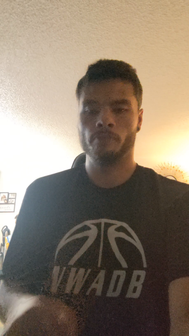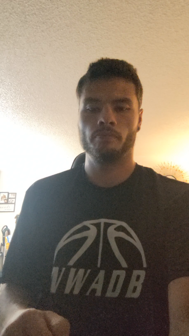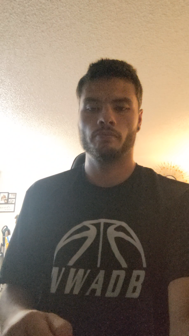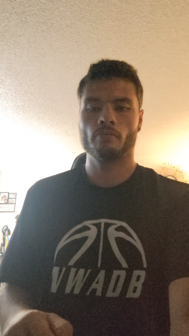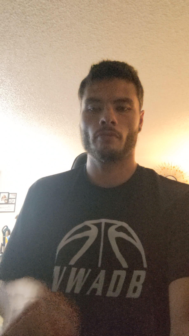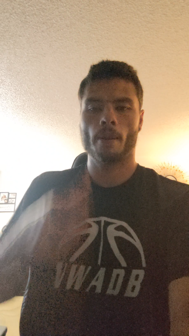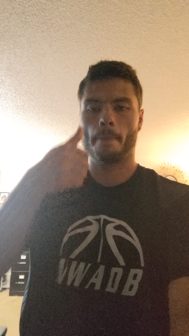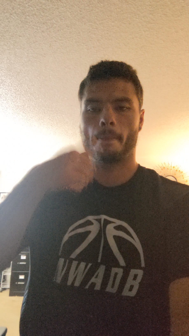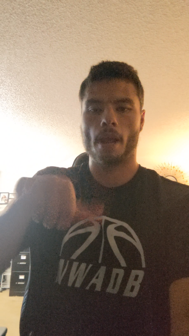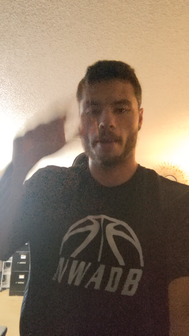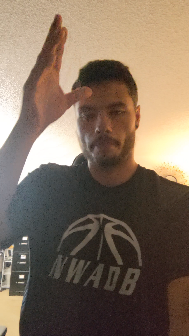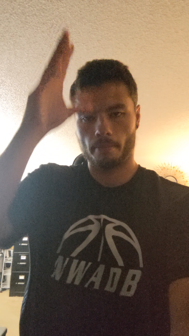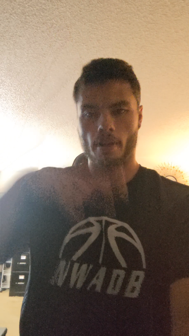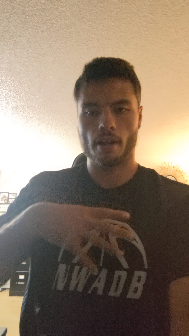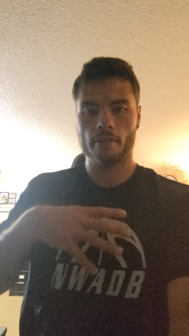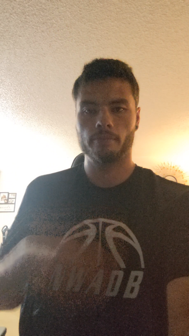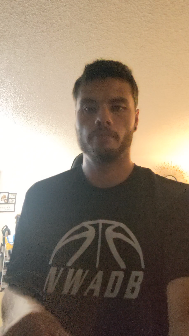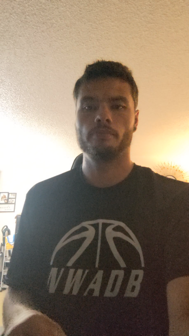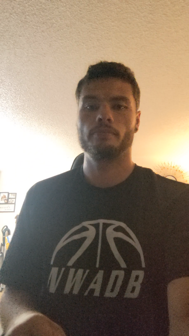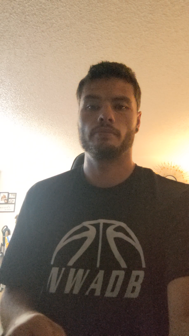mailman